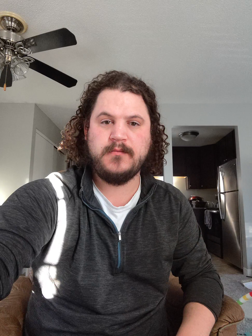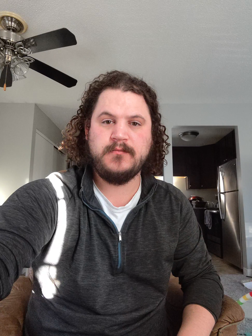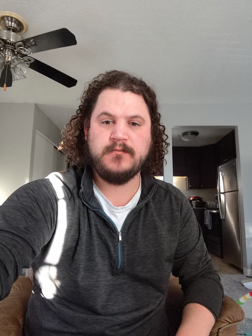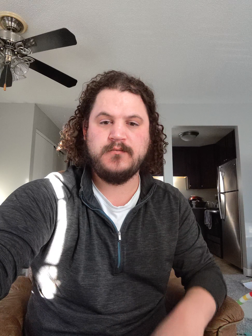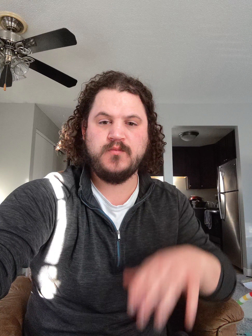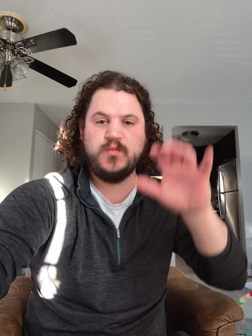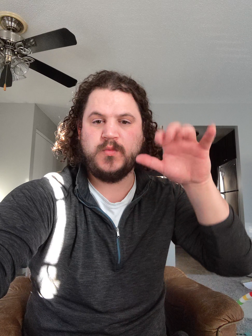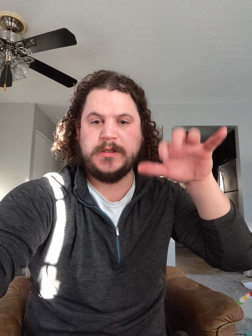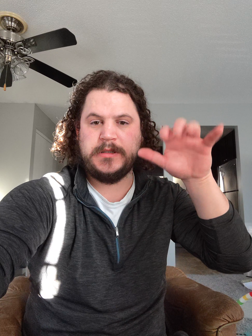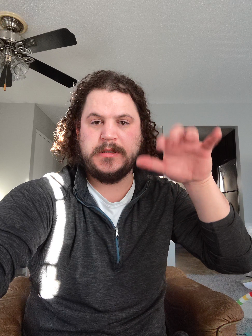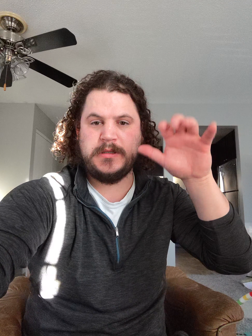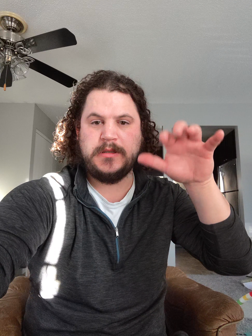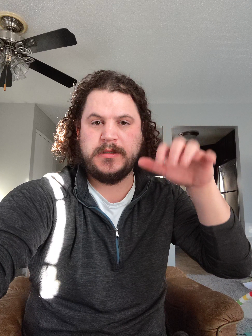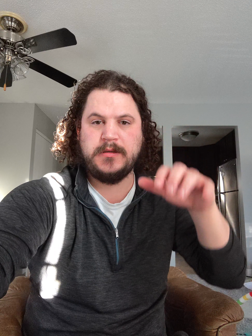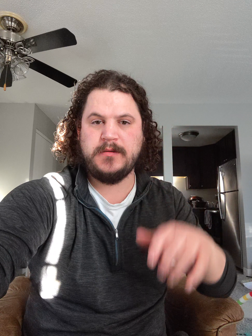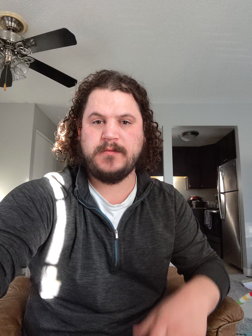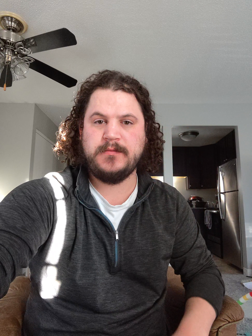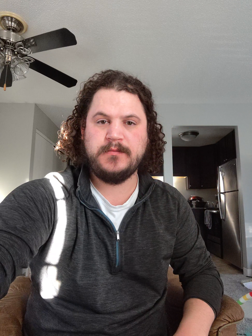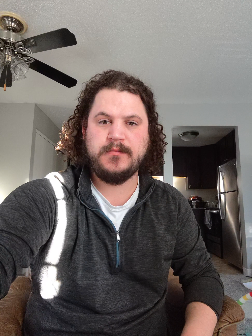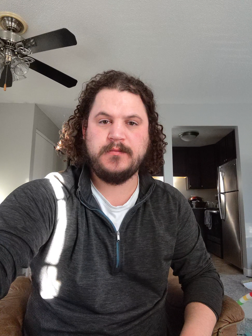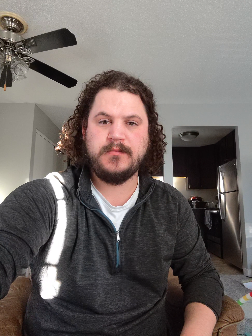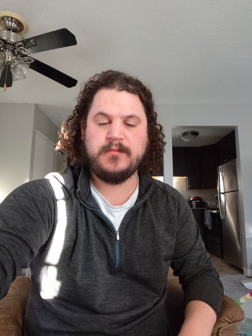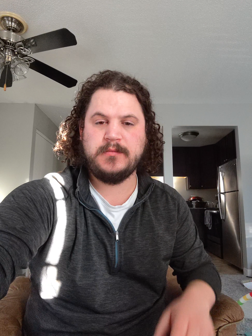rain